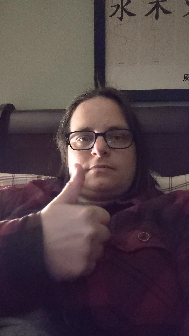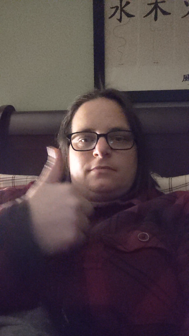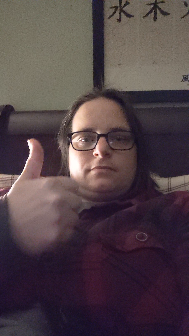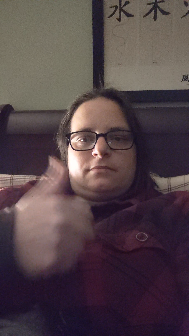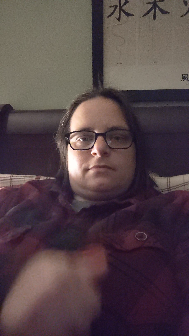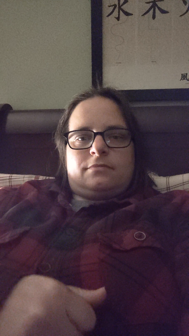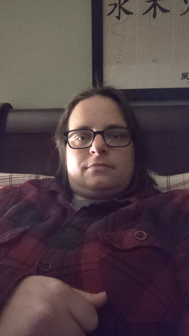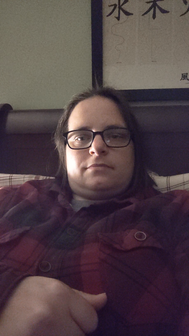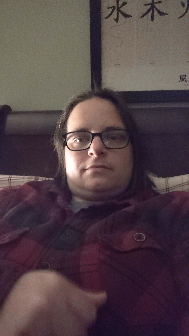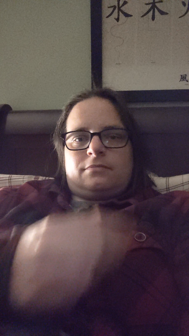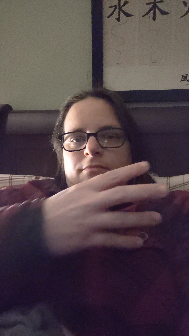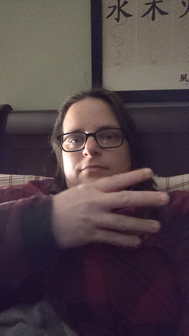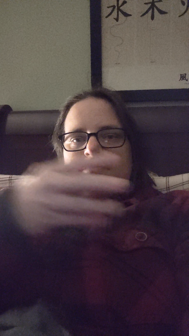and